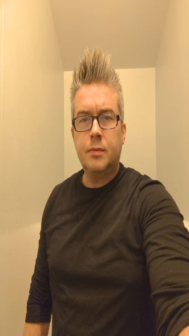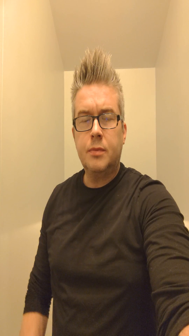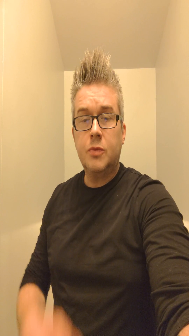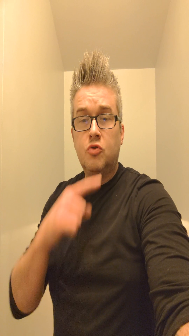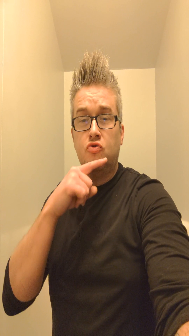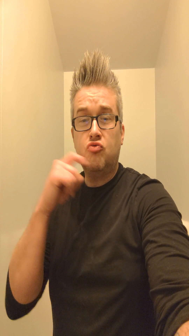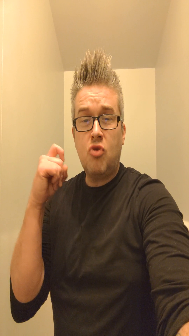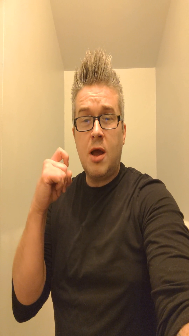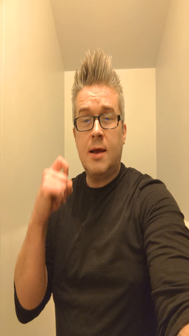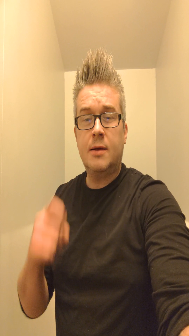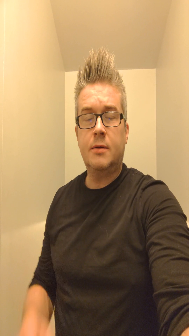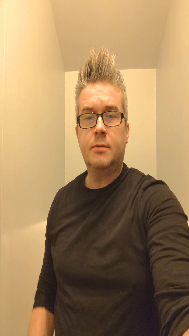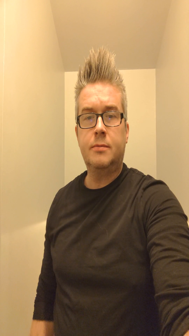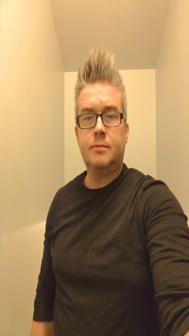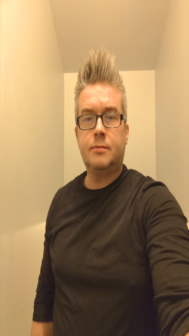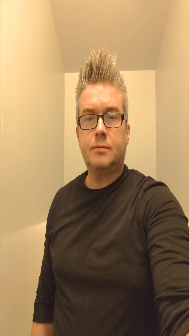dry